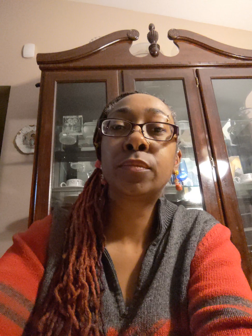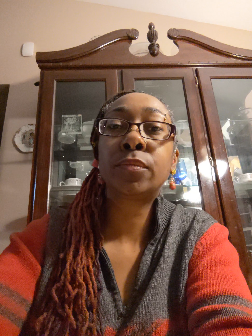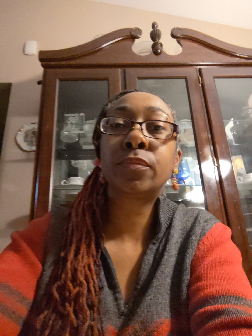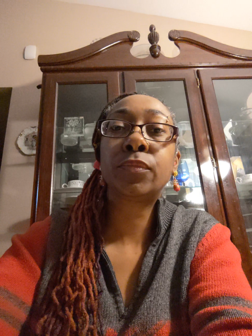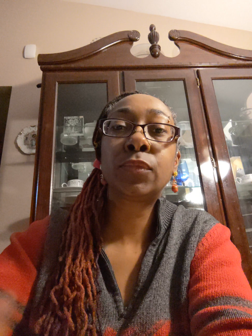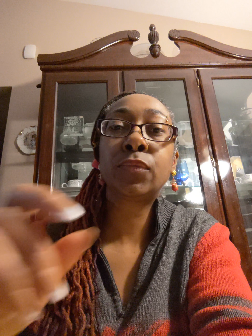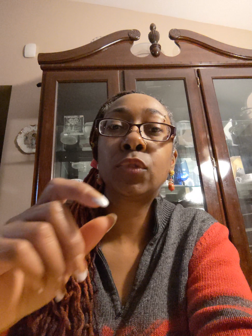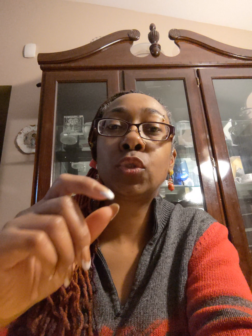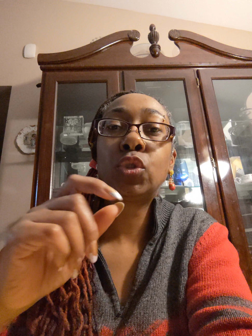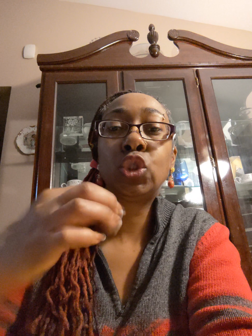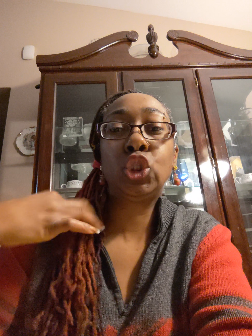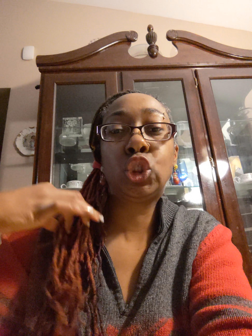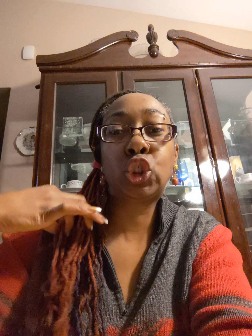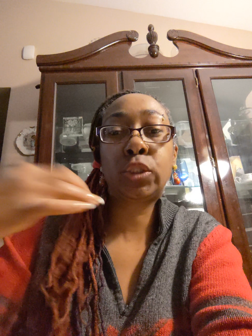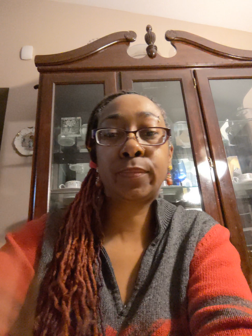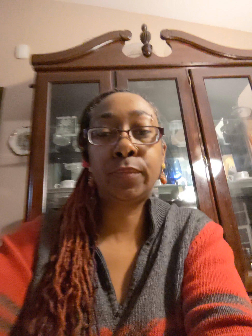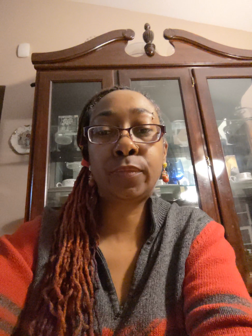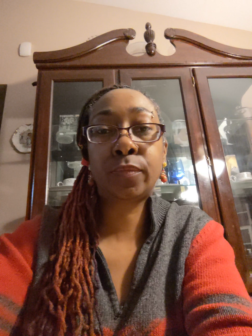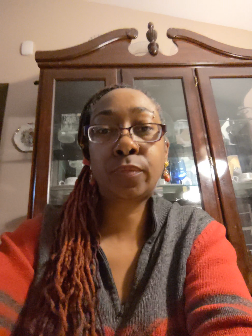shirt